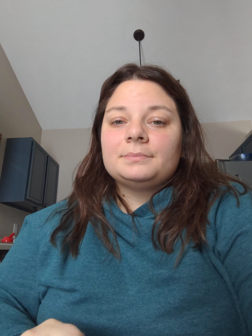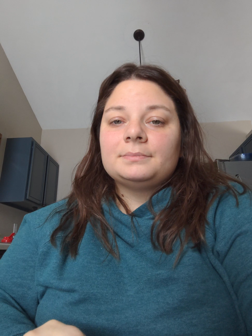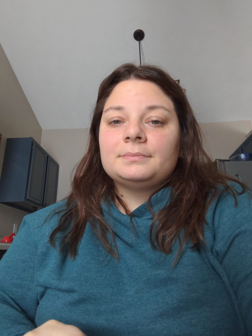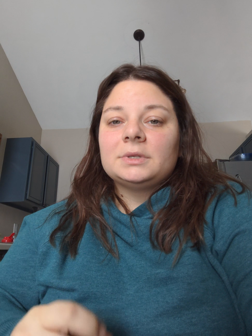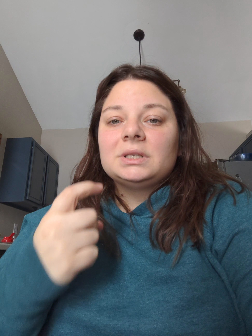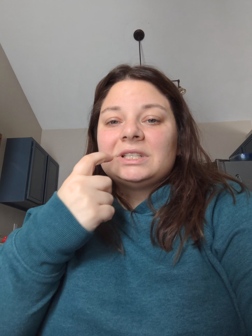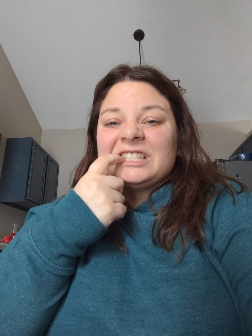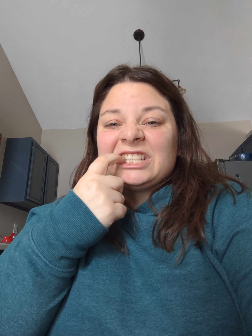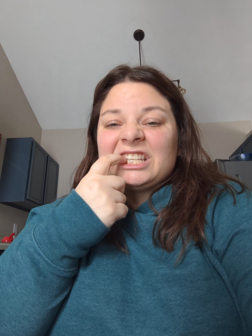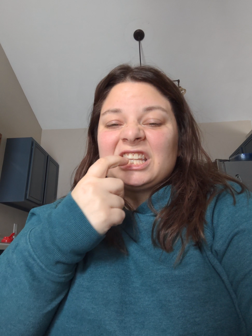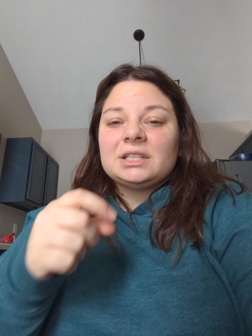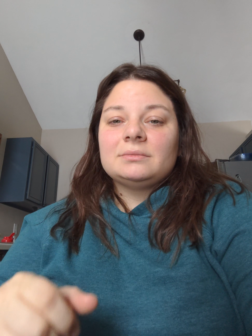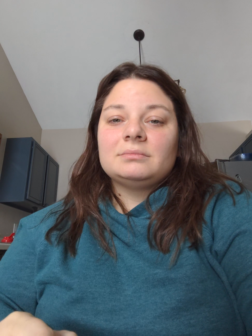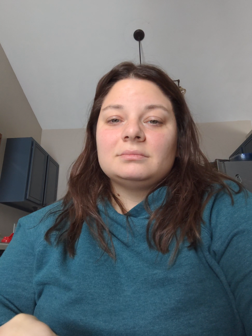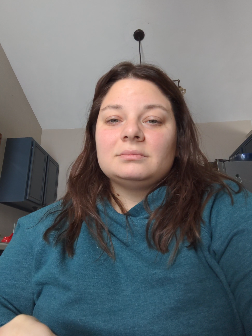tooth